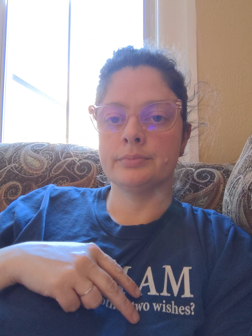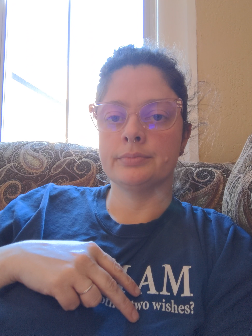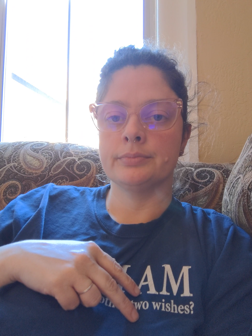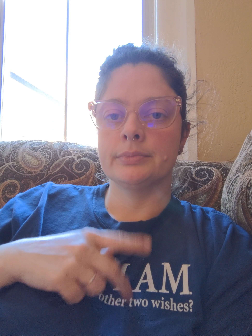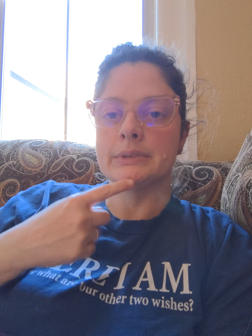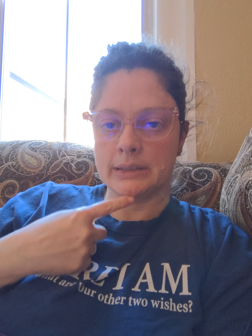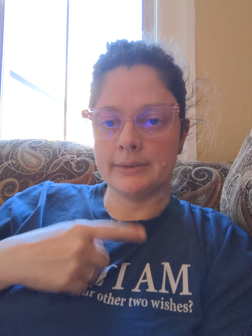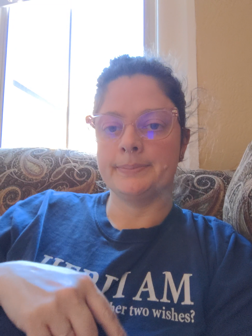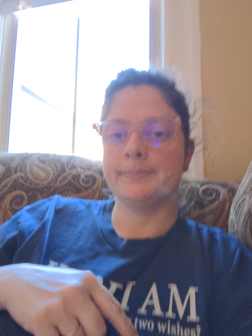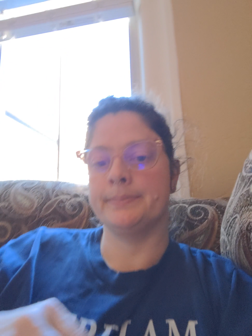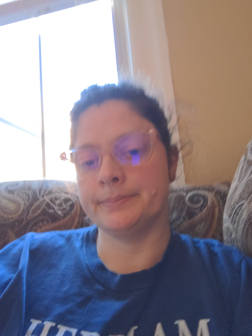say